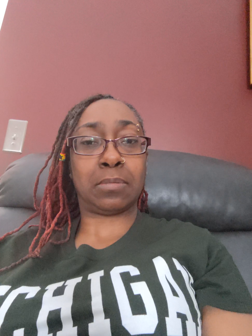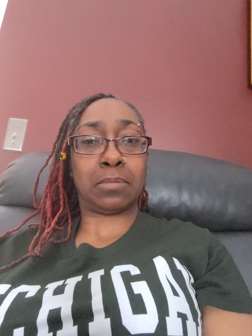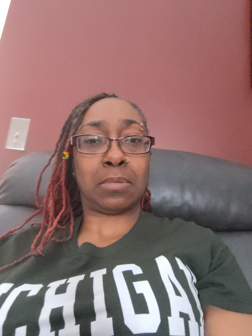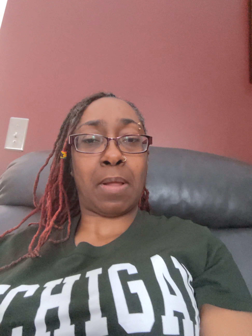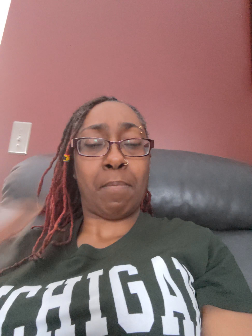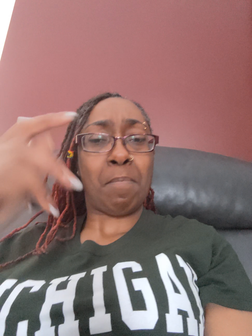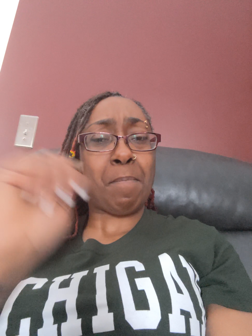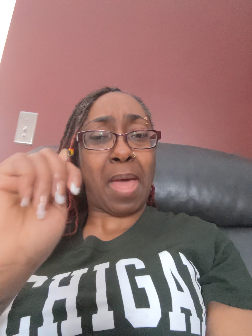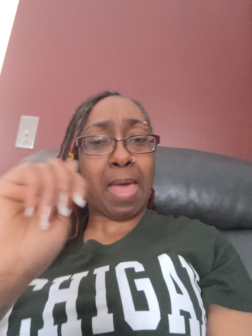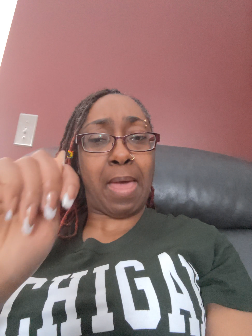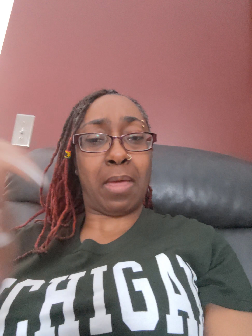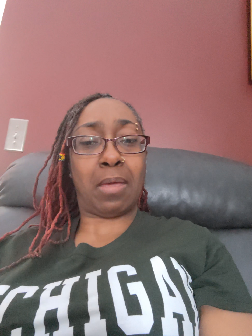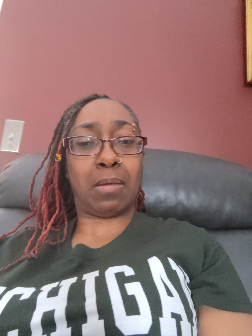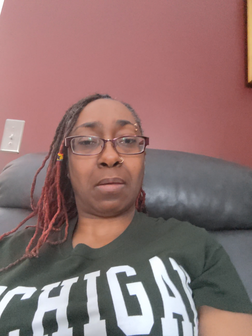potty